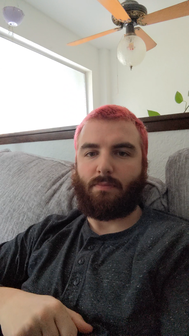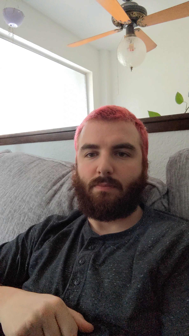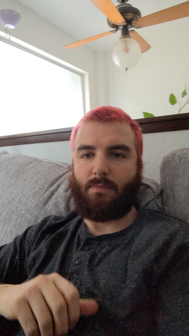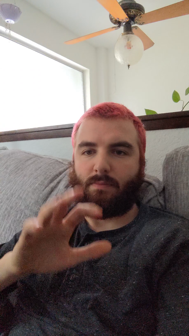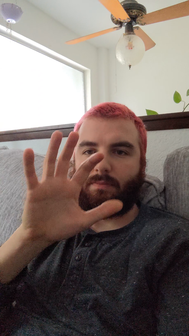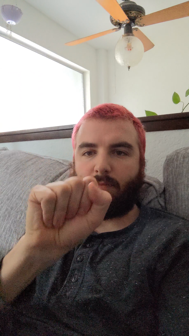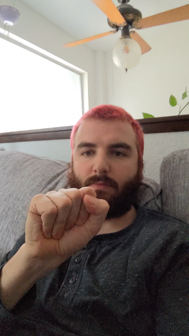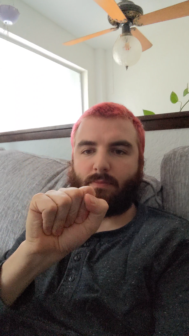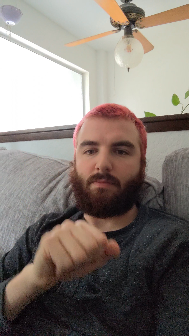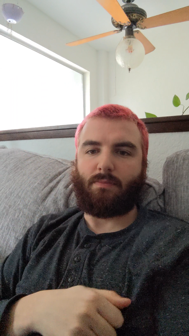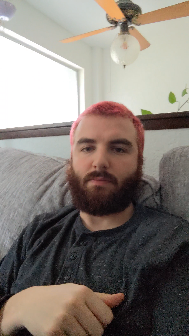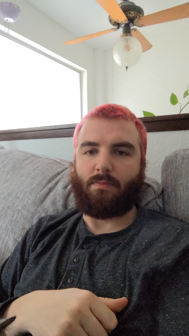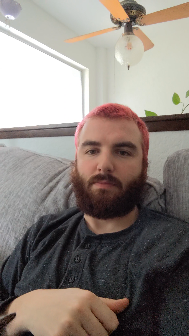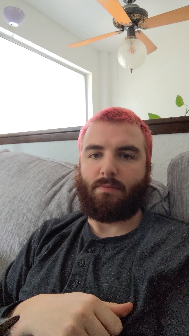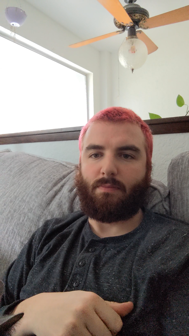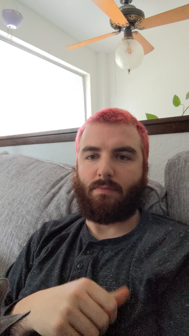catch